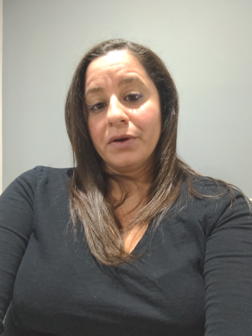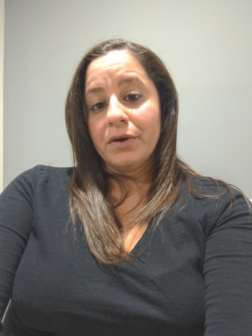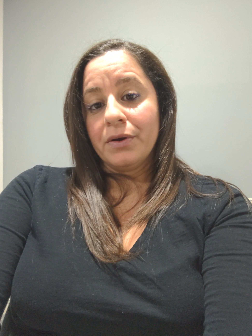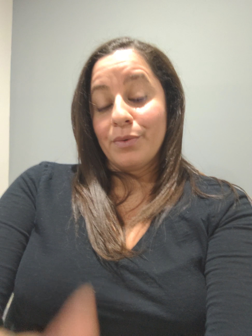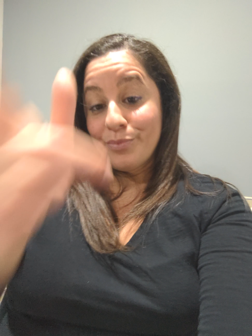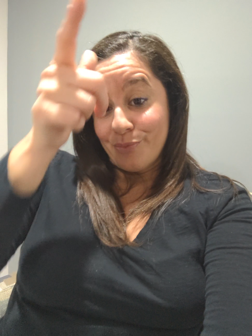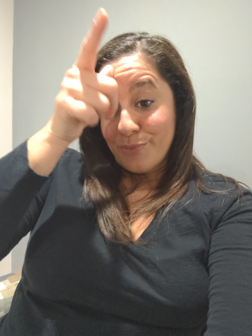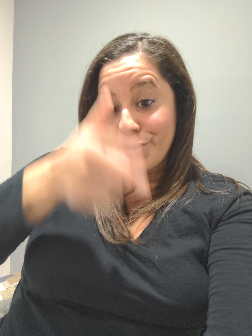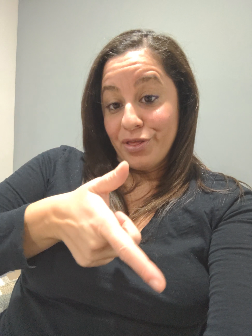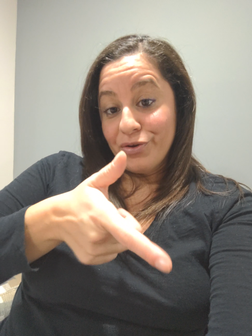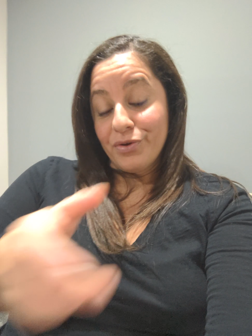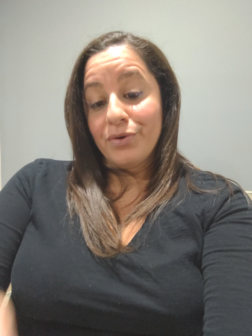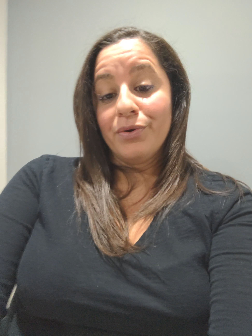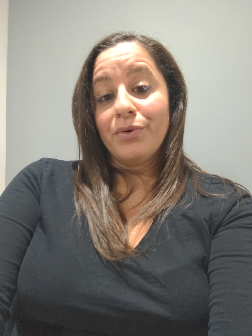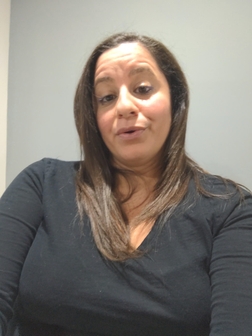brother